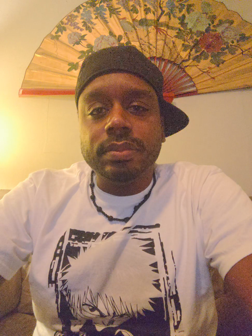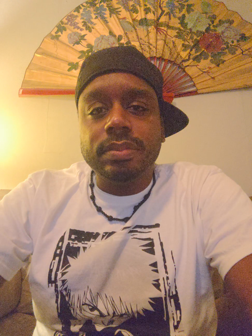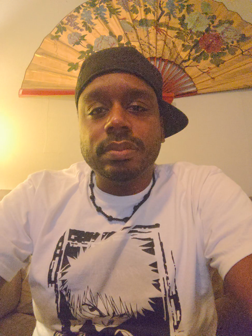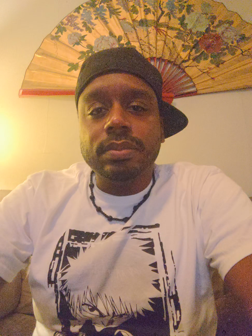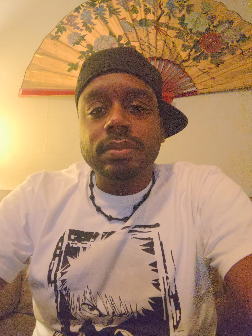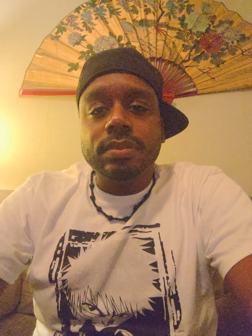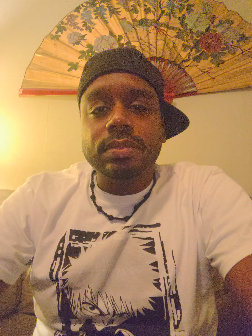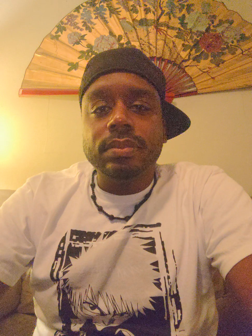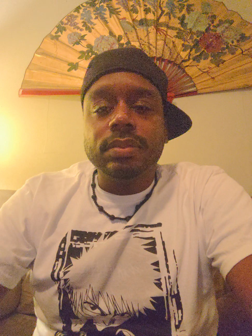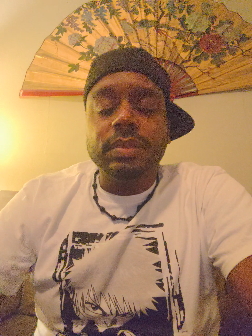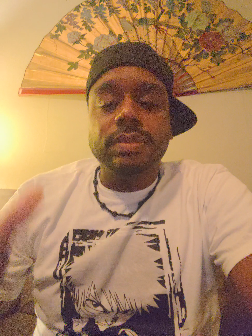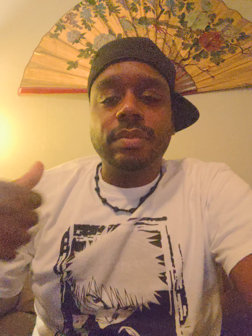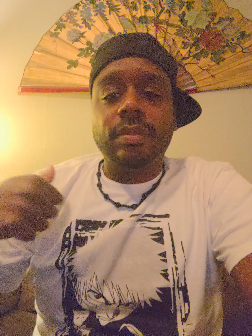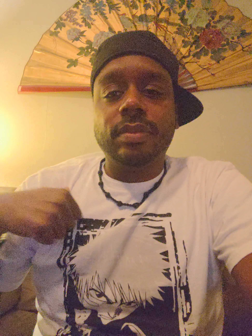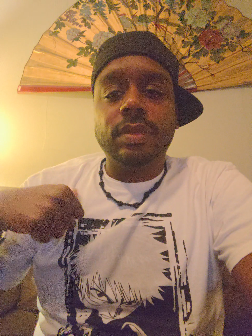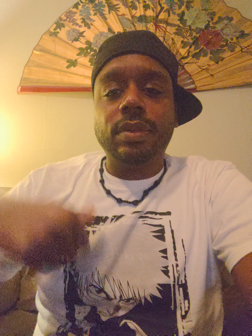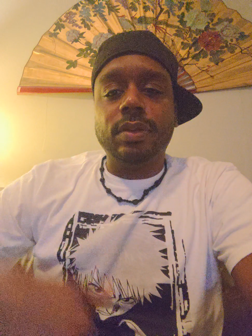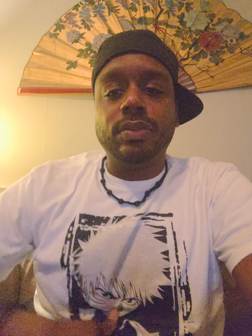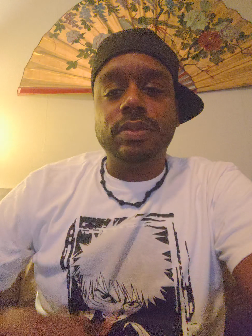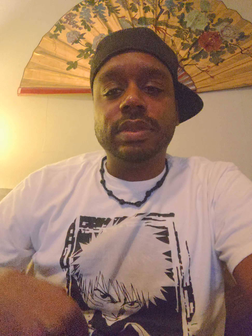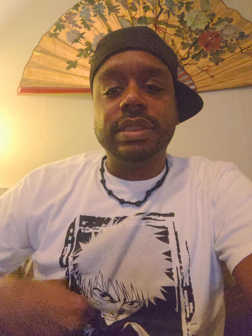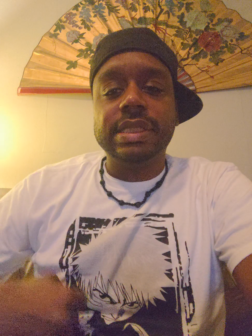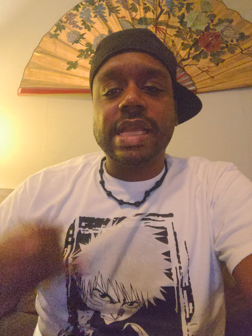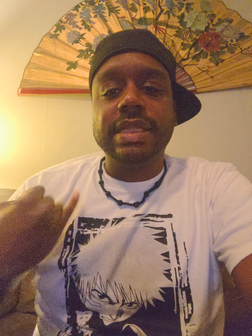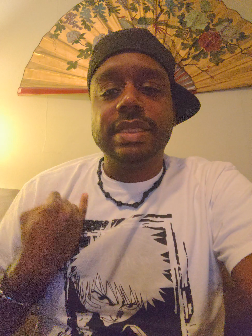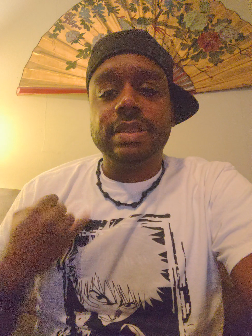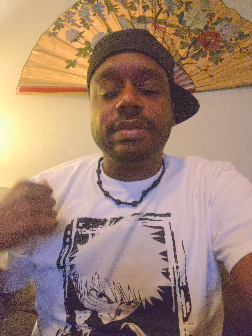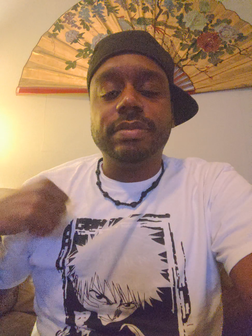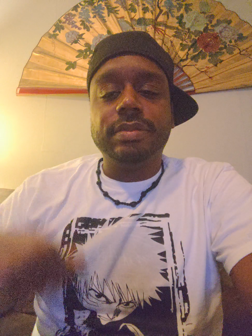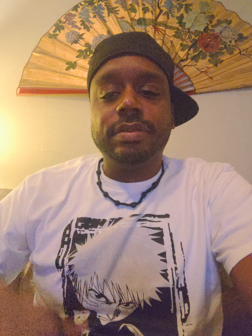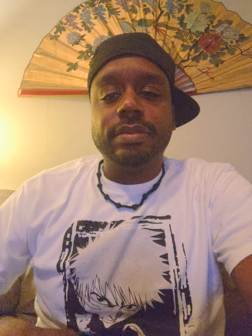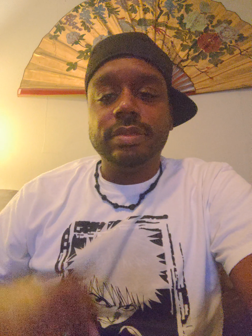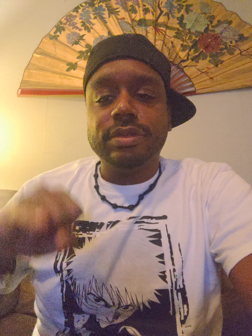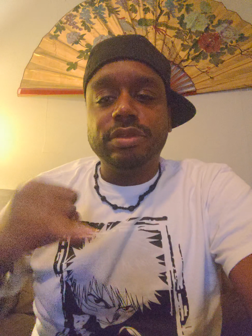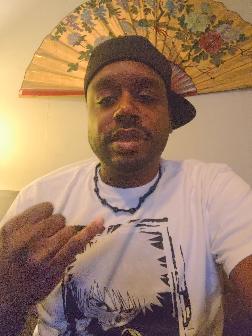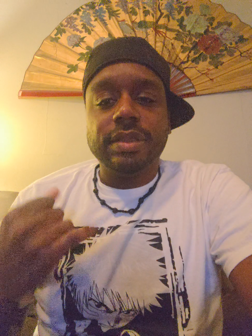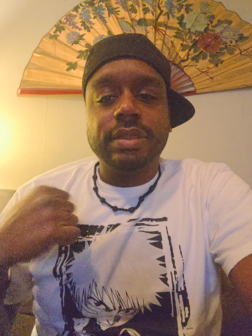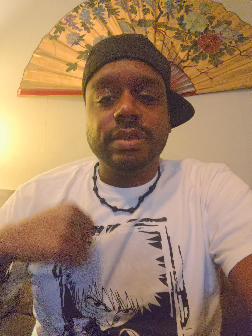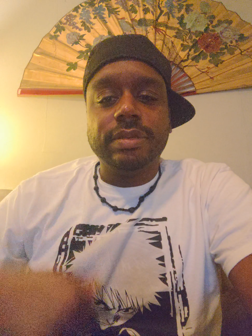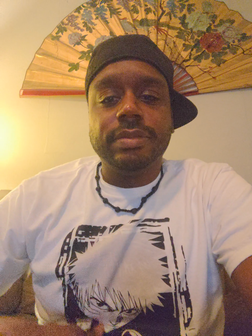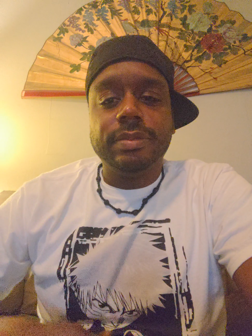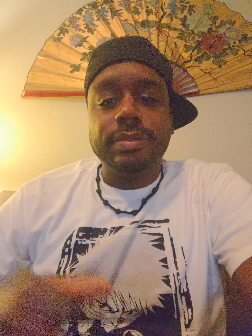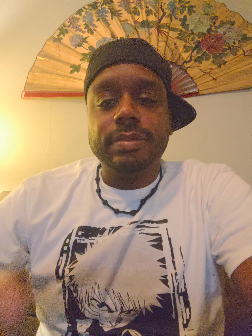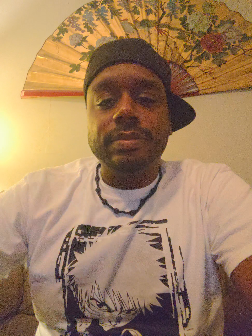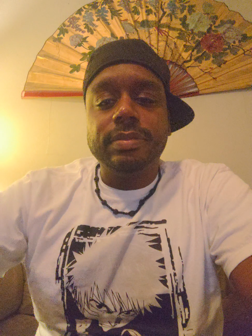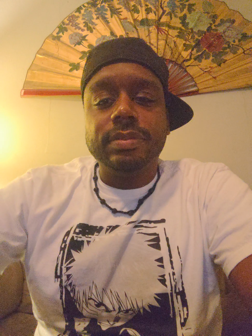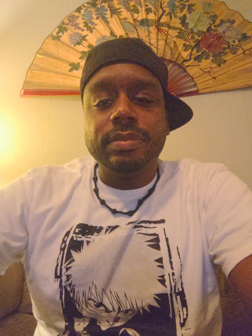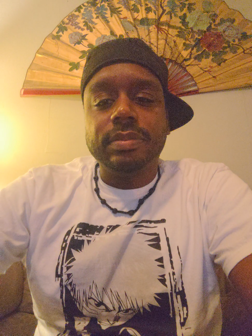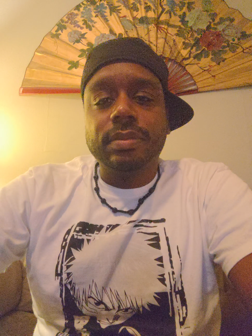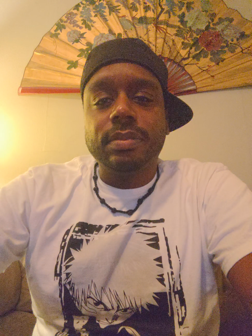jacket